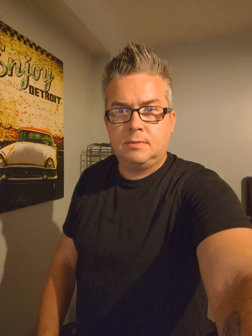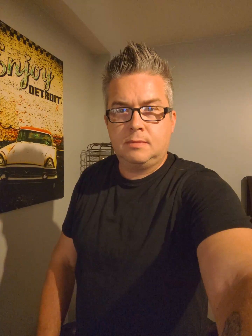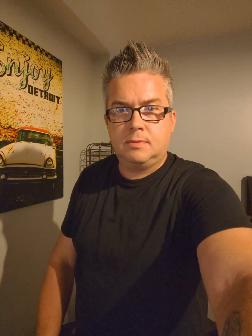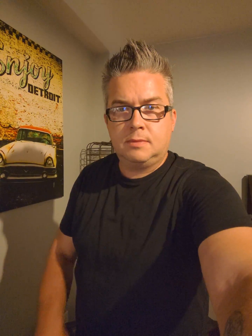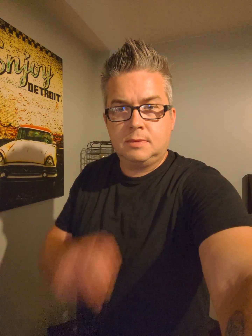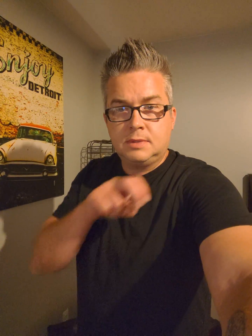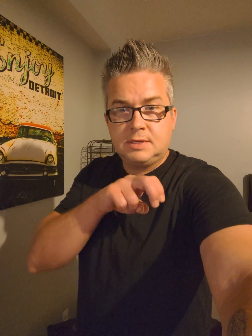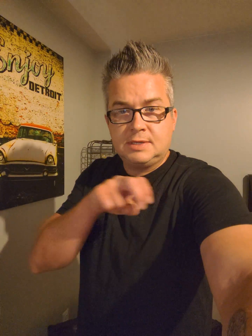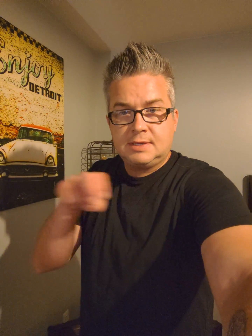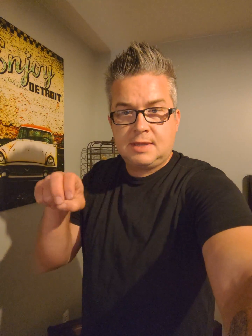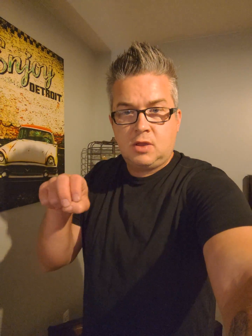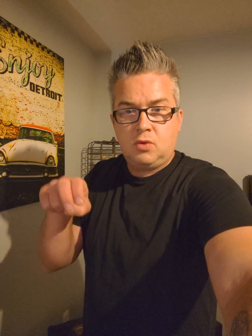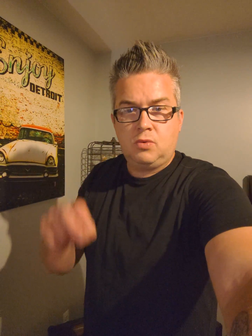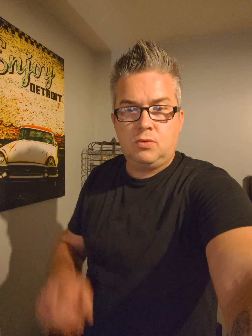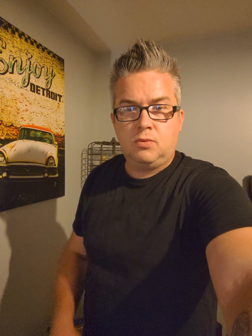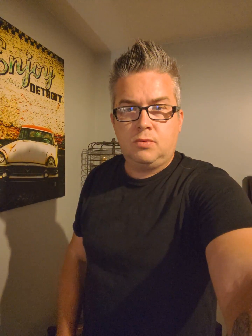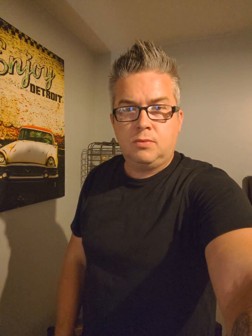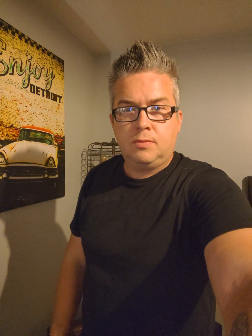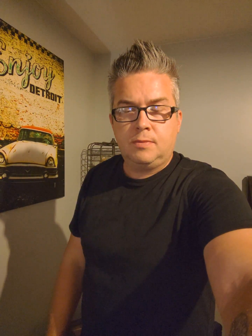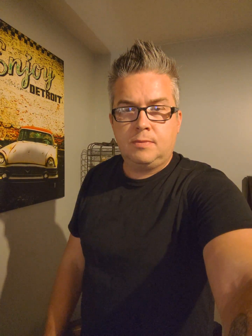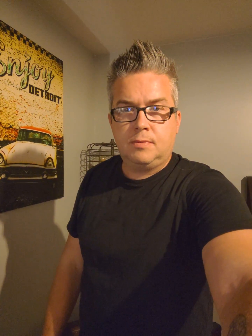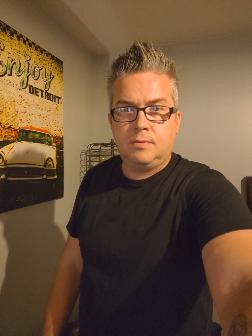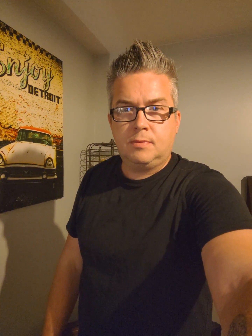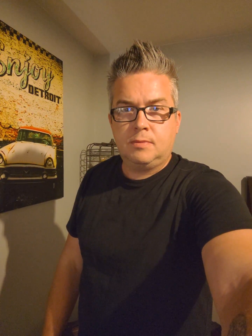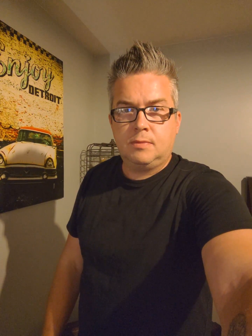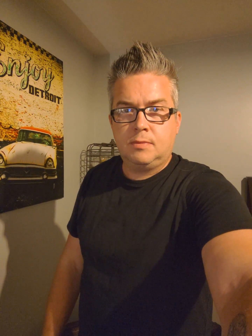porch